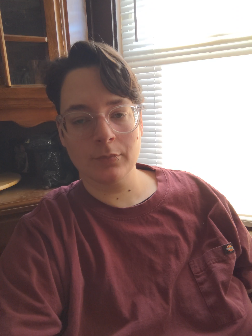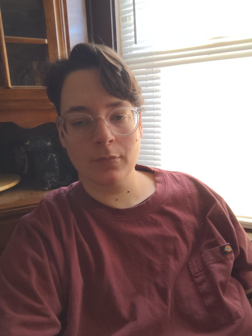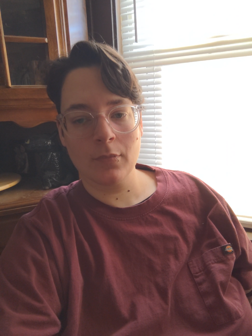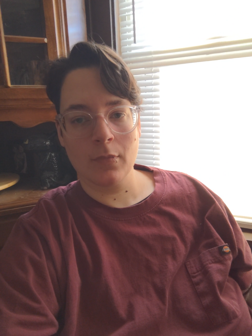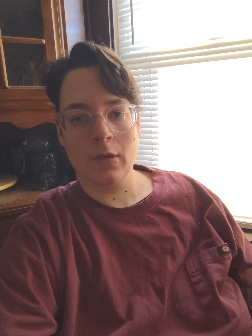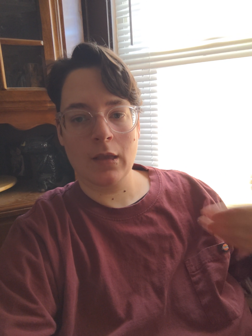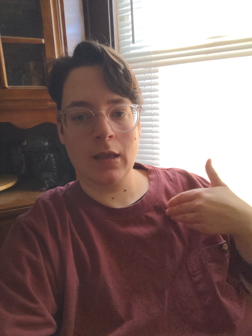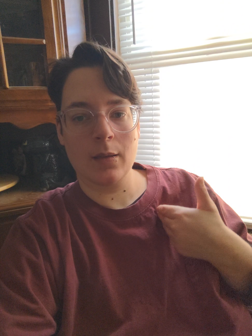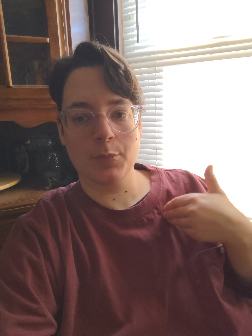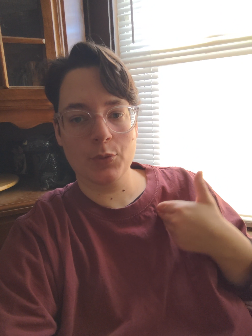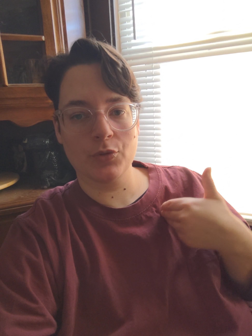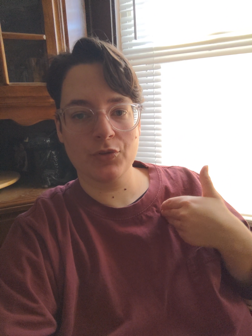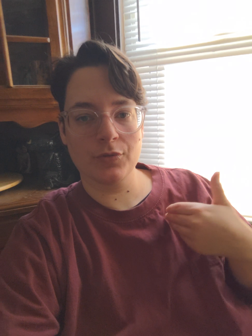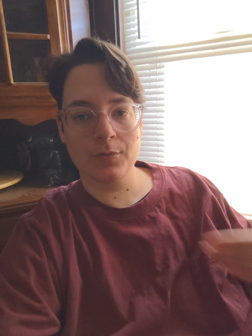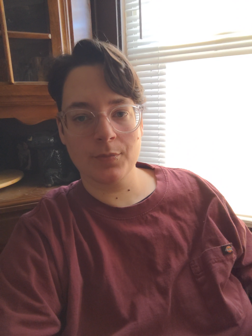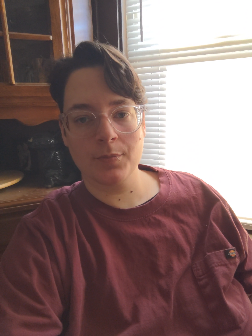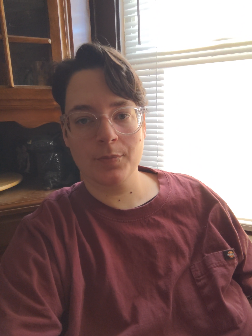animal